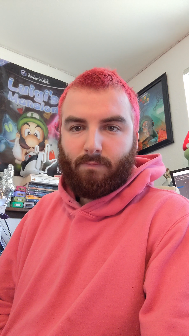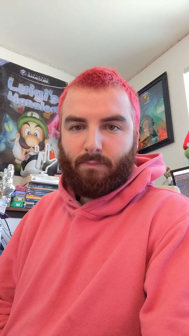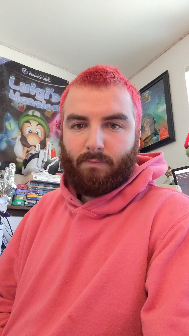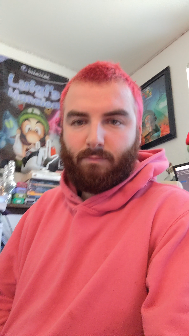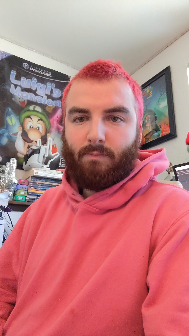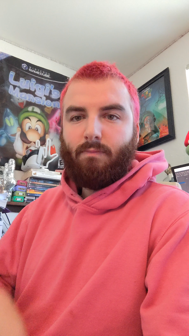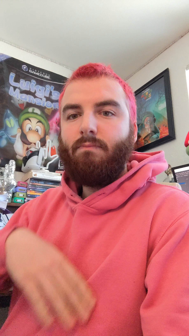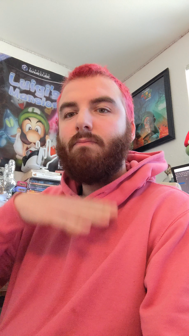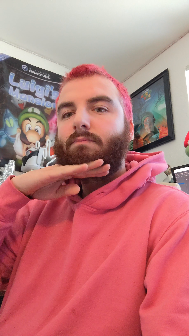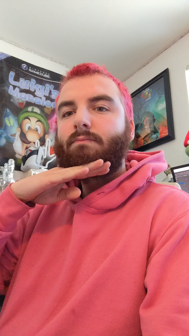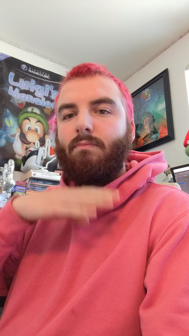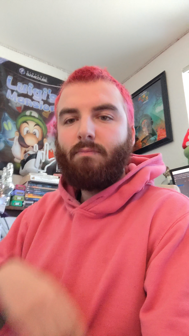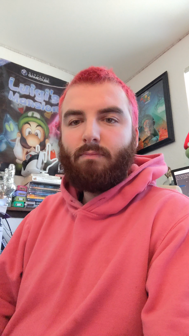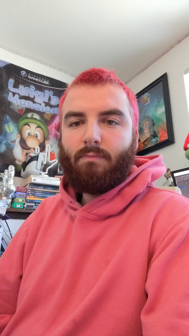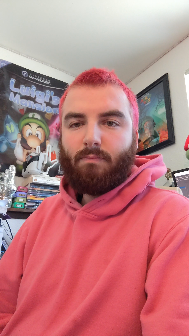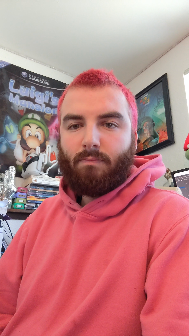full